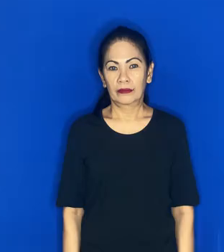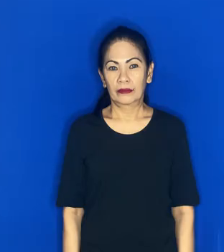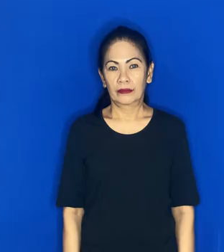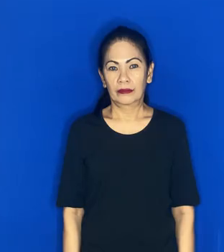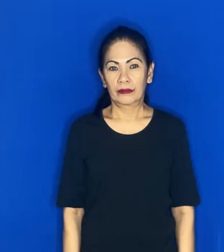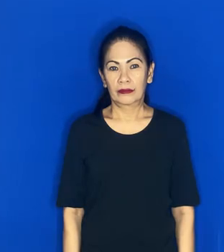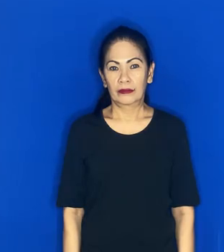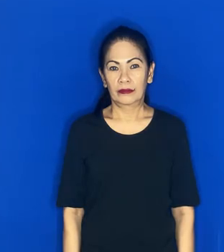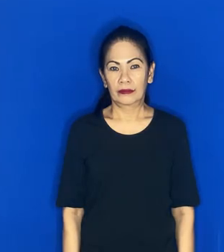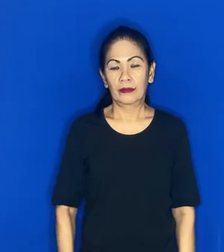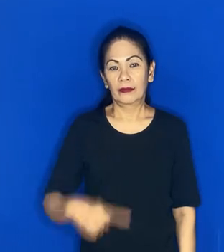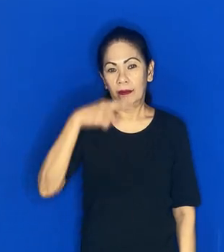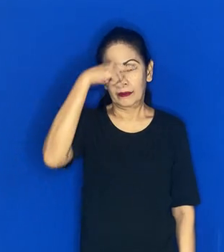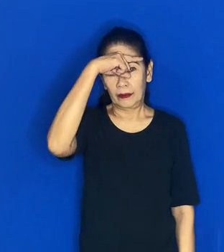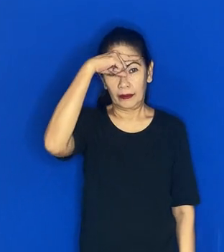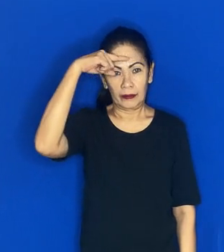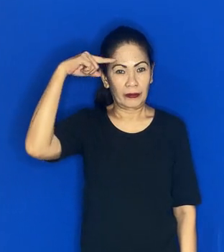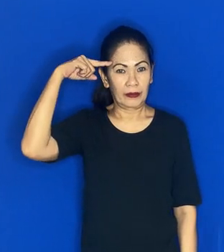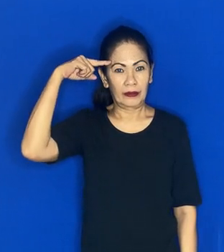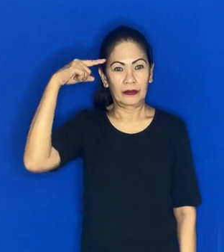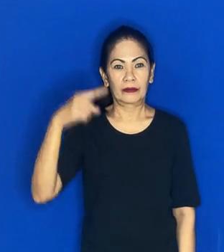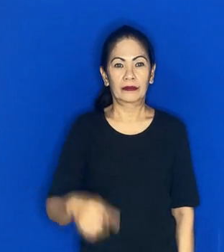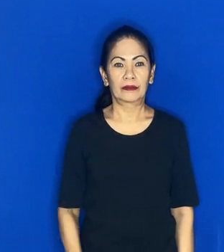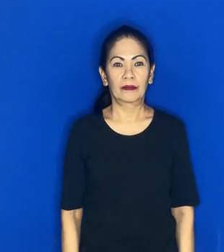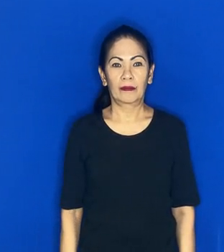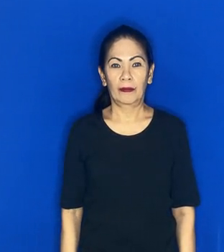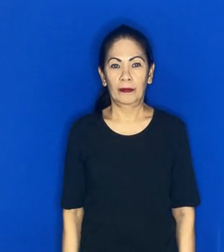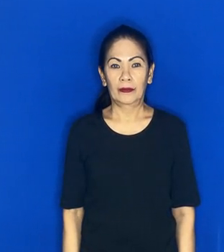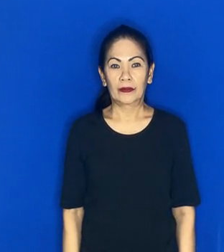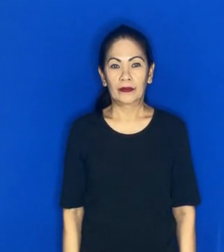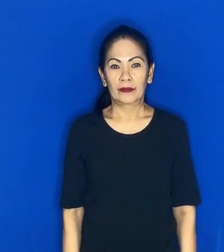black